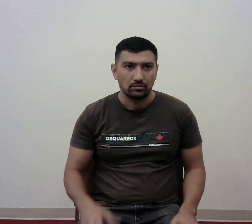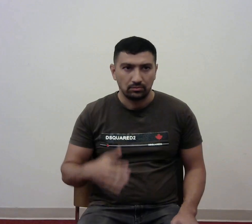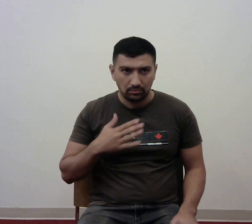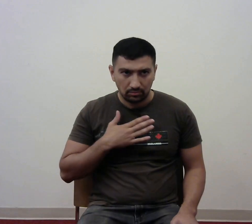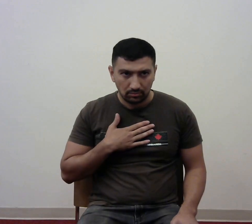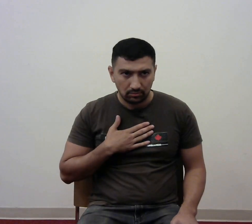biz